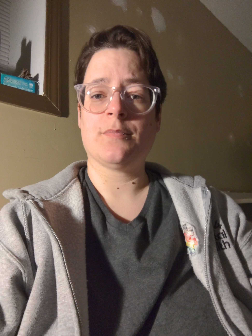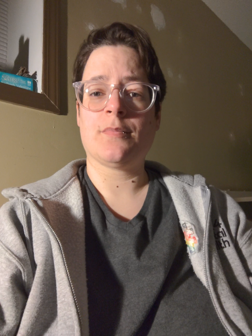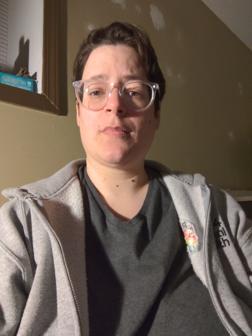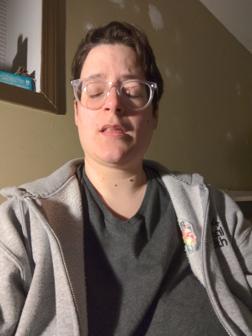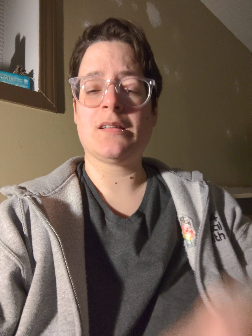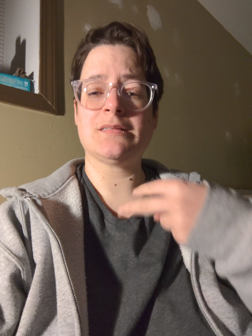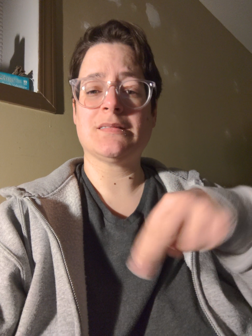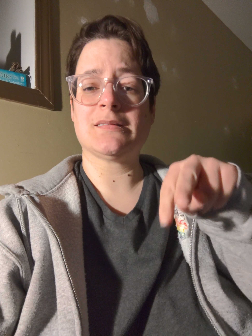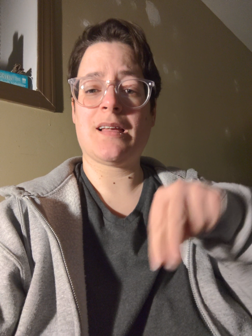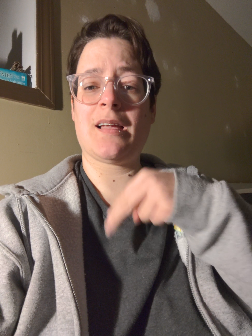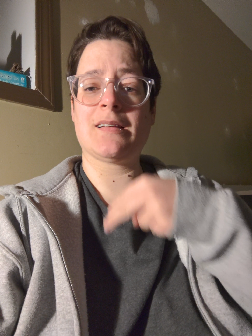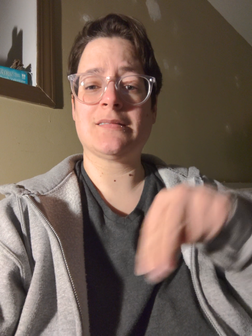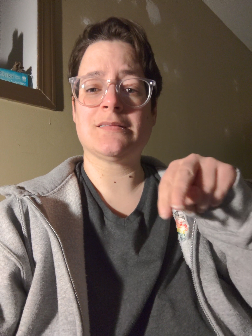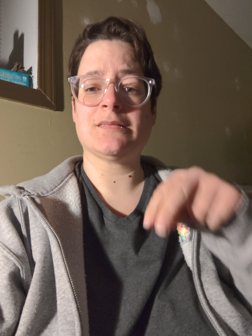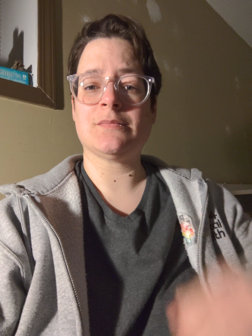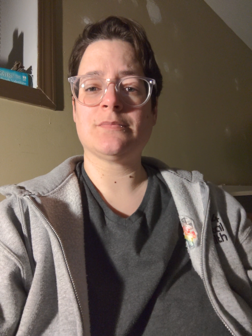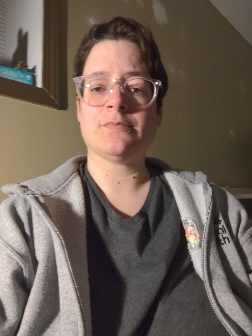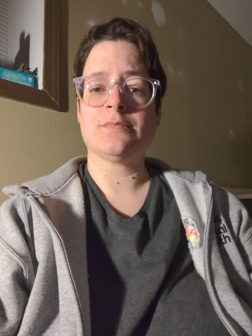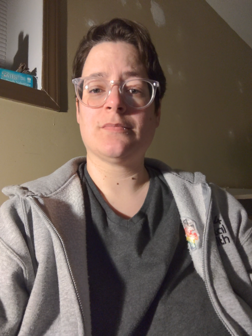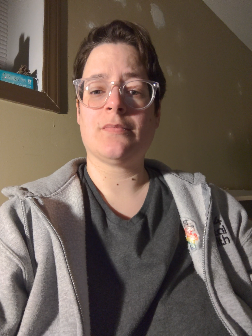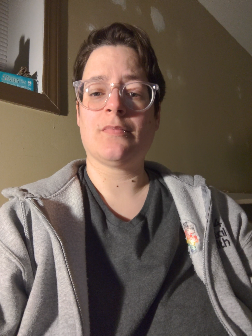dance